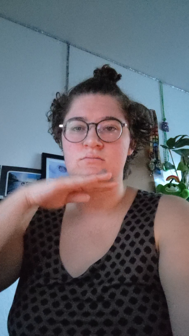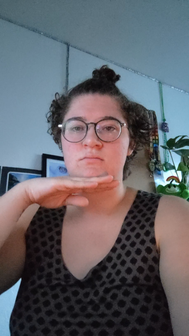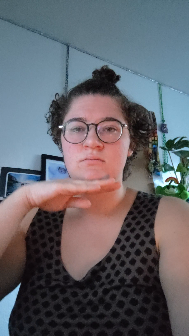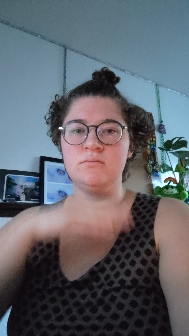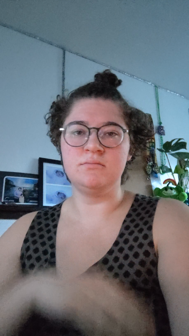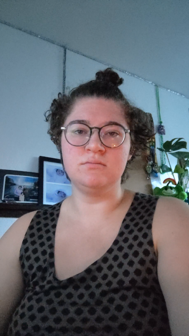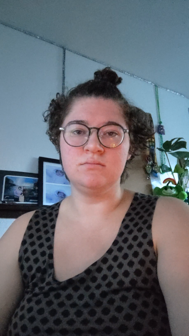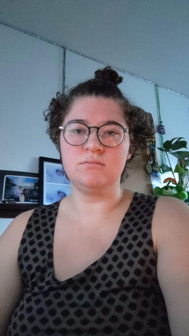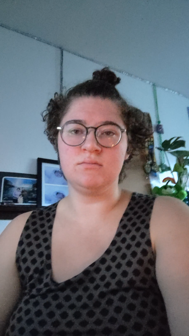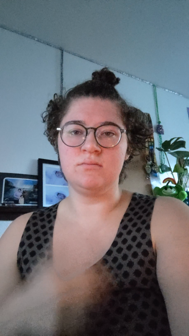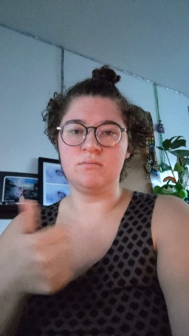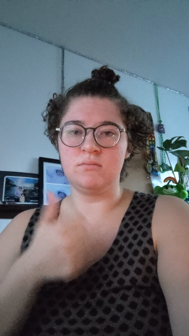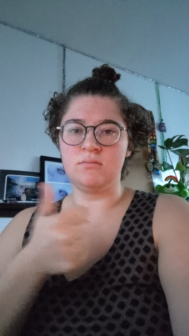chase